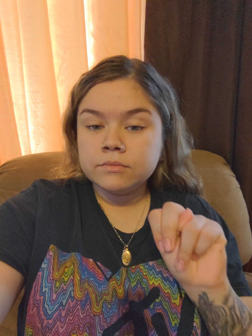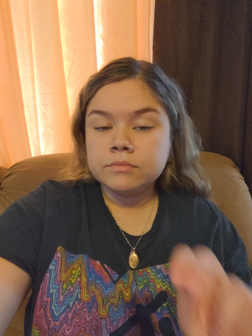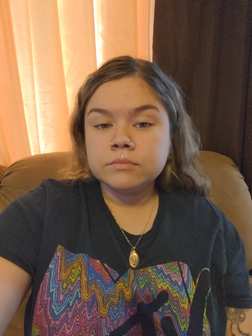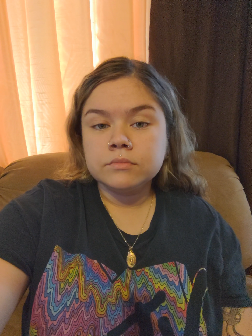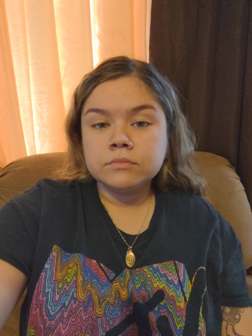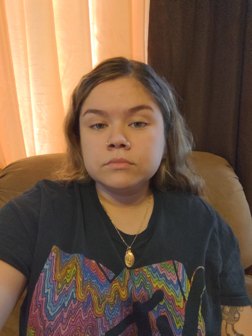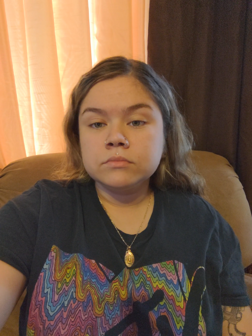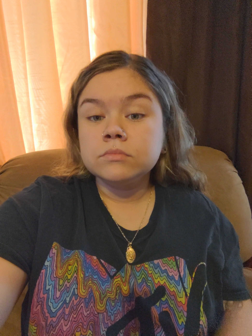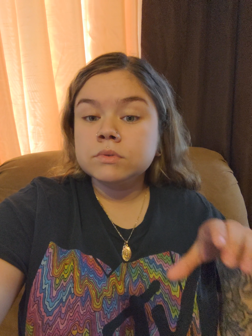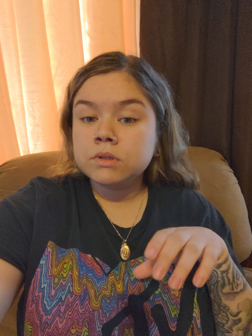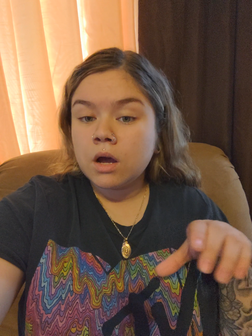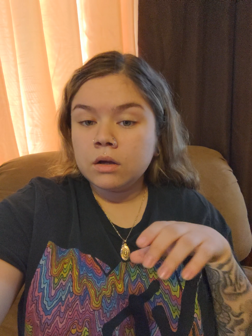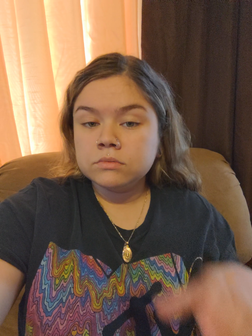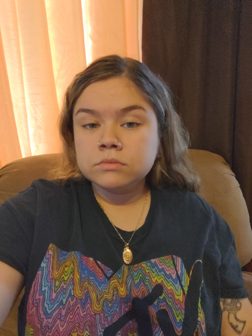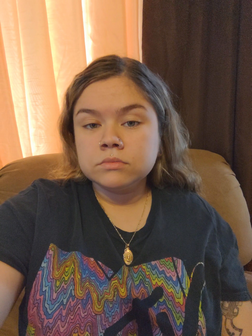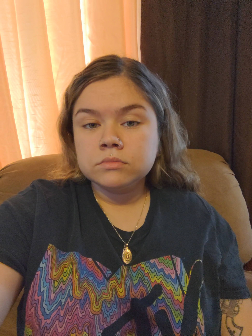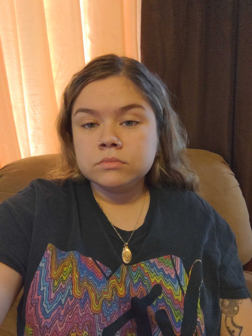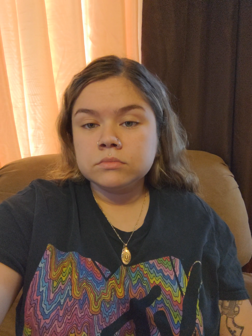does